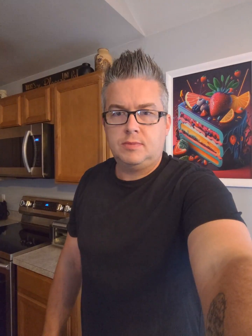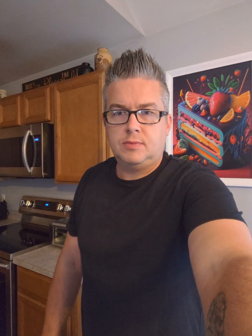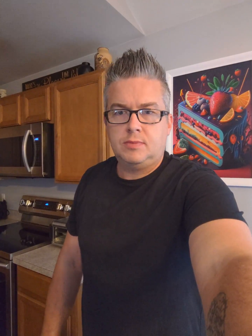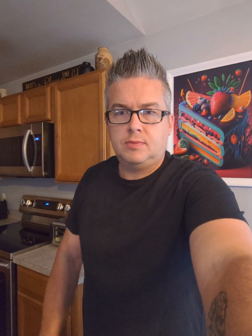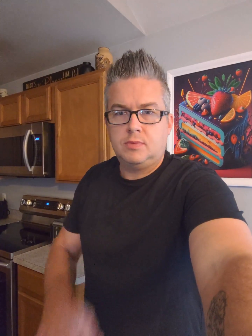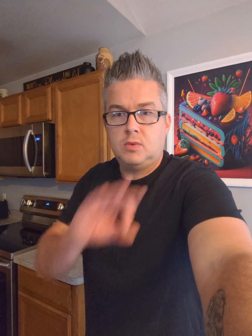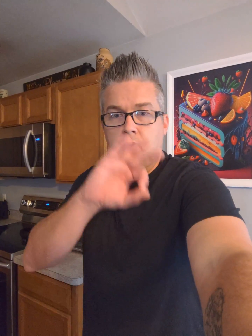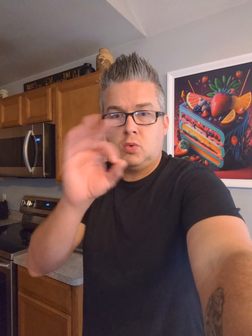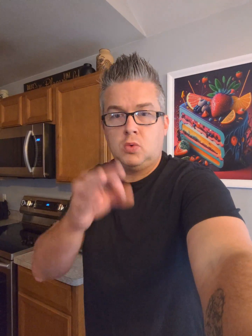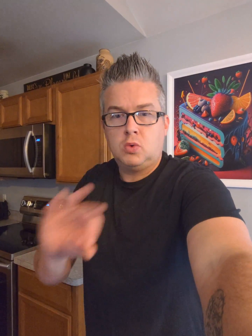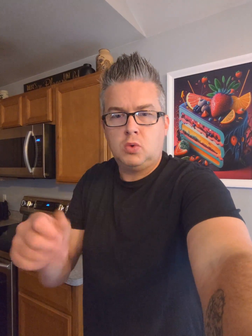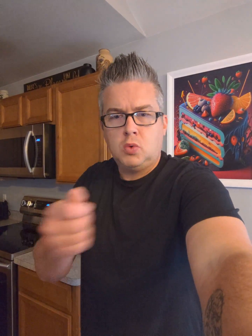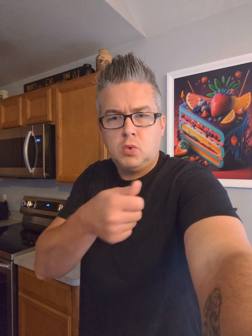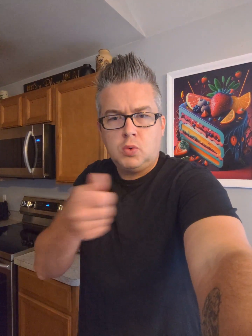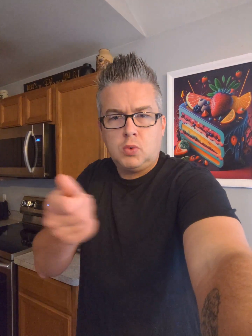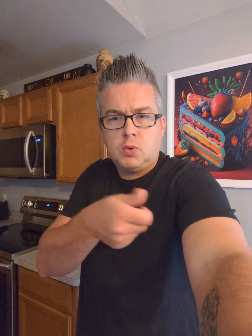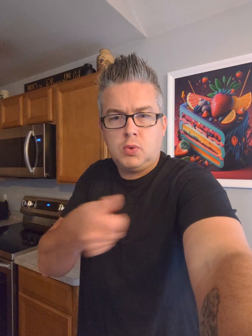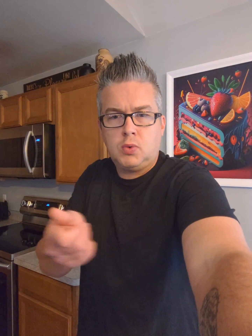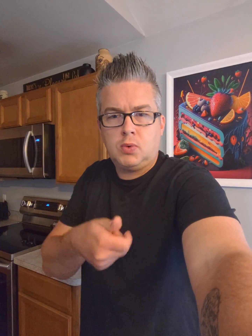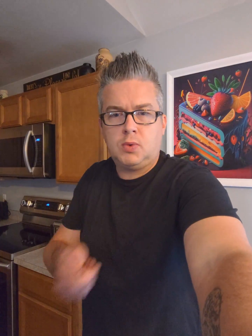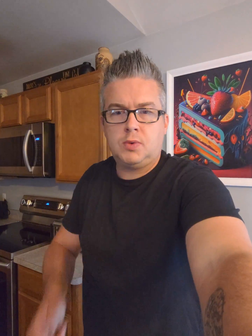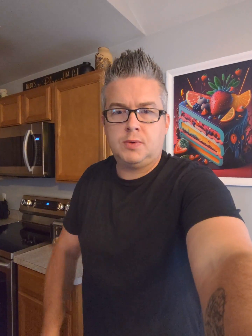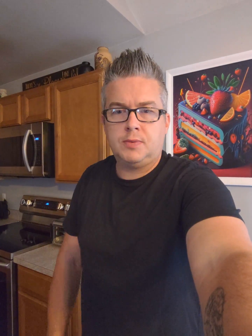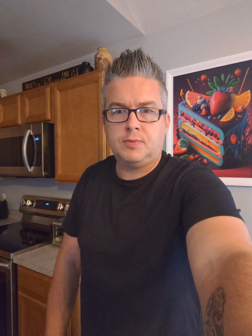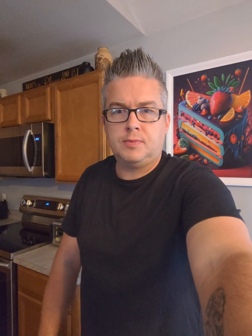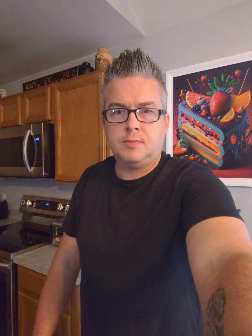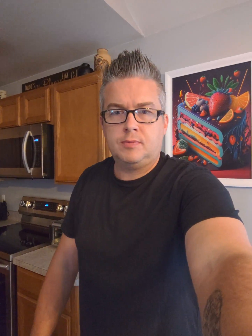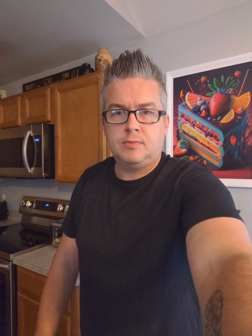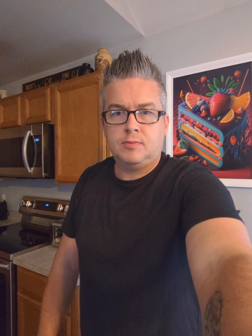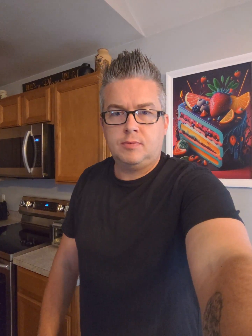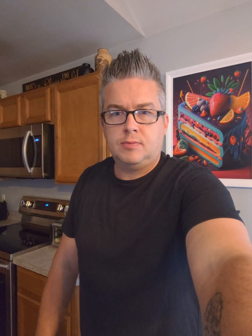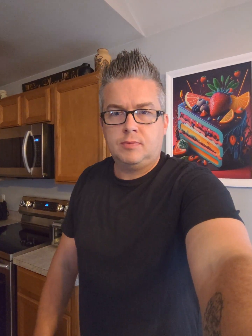hose